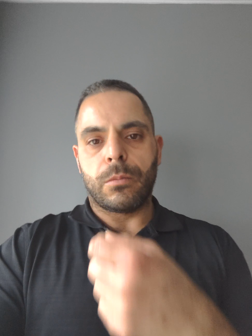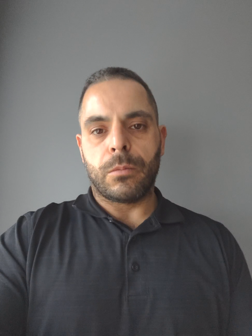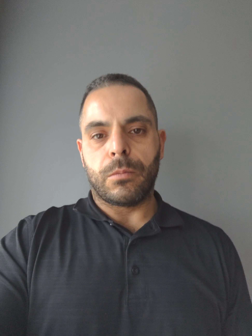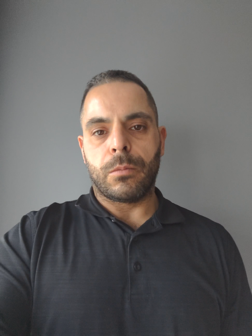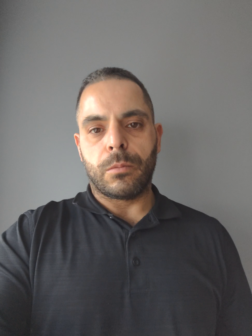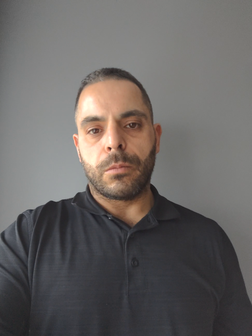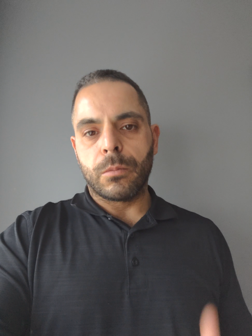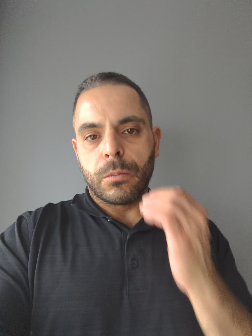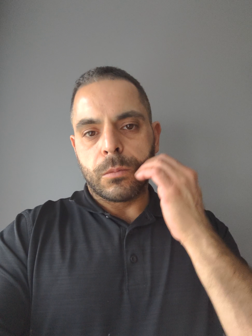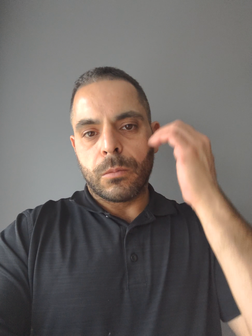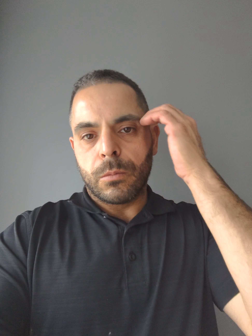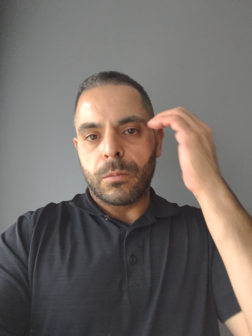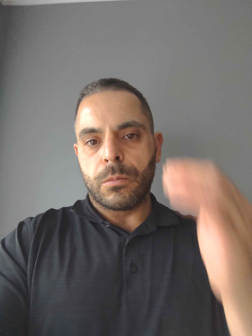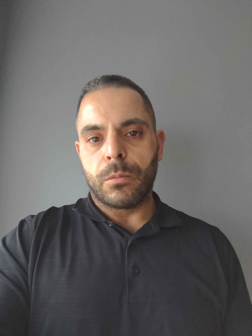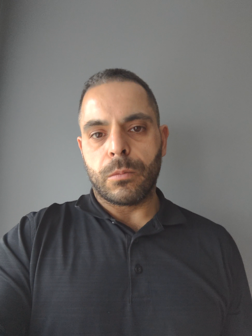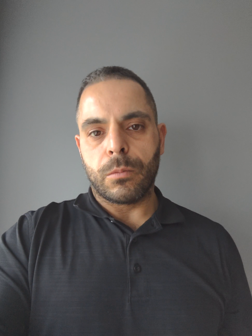head